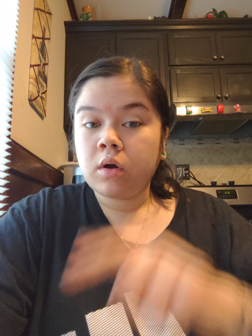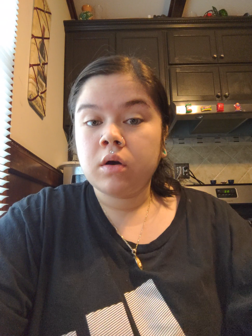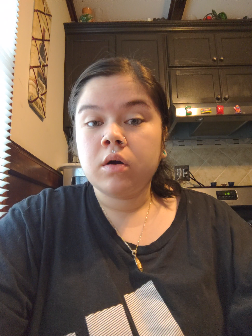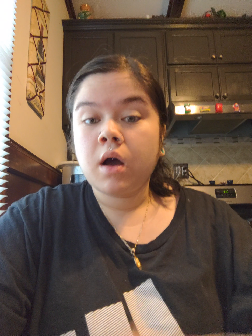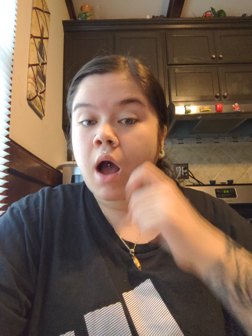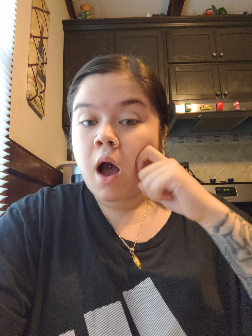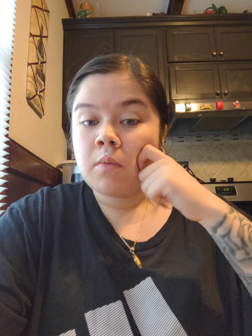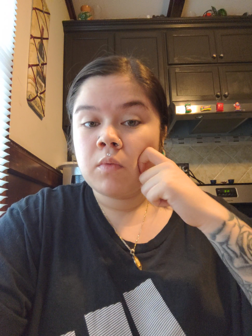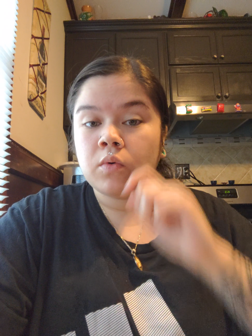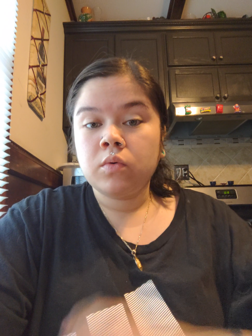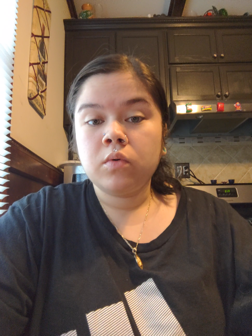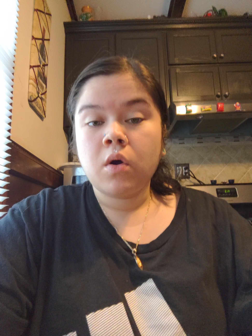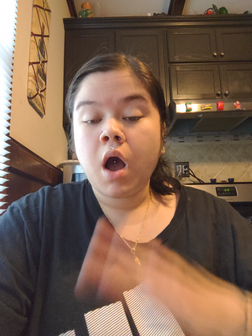apple